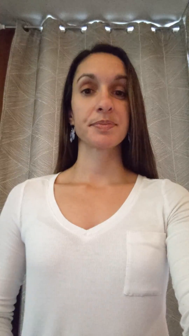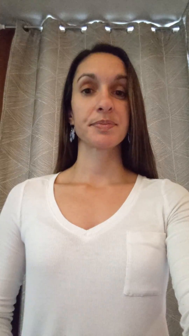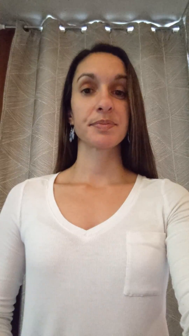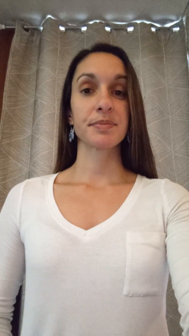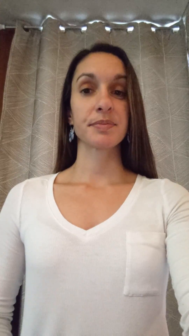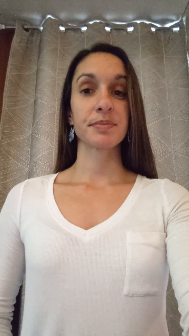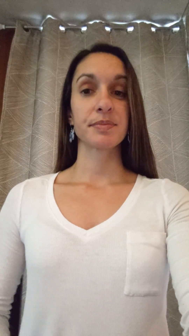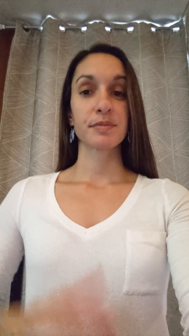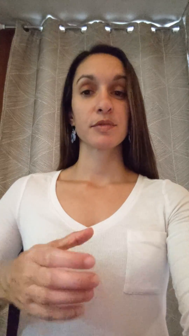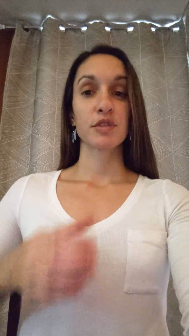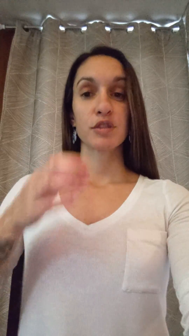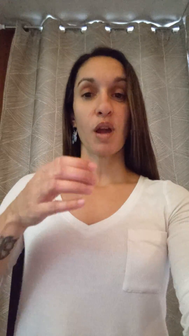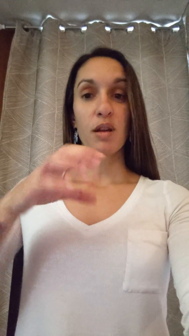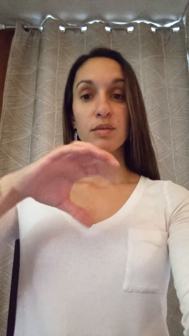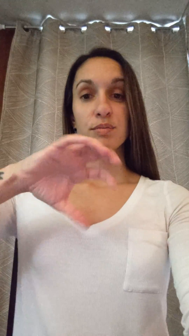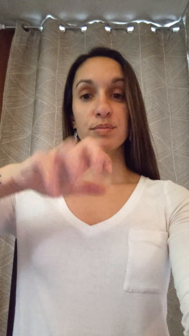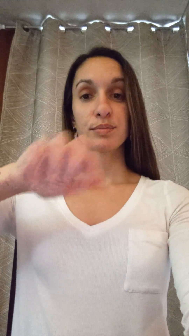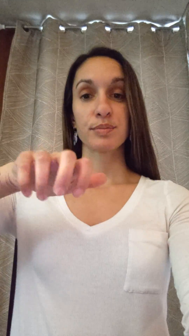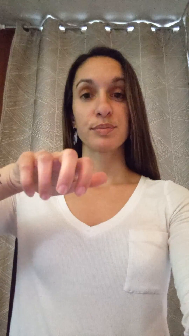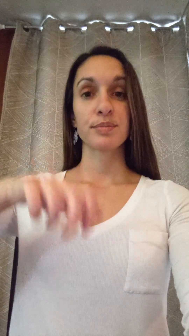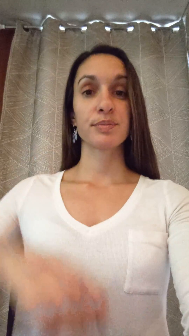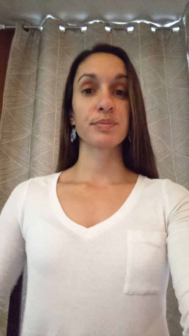jar